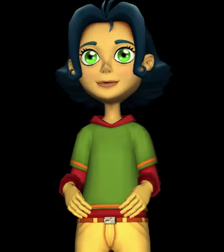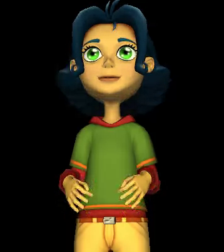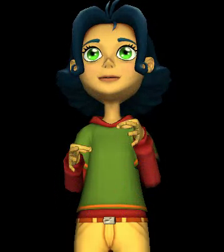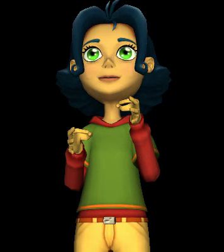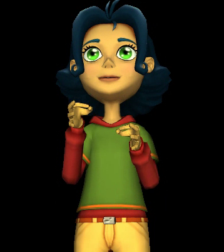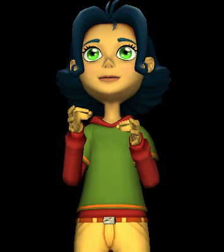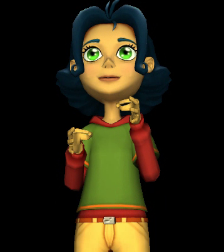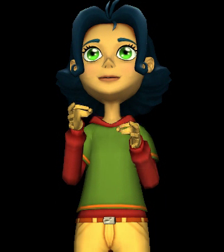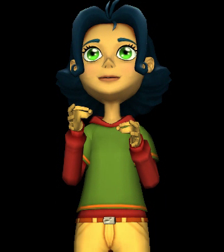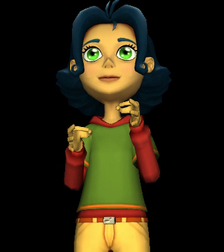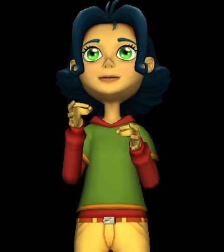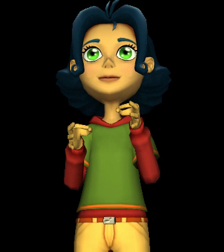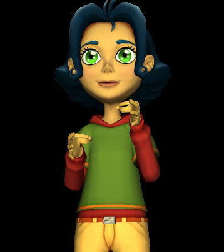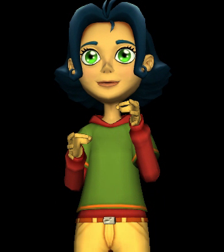قاض